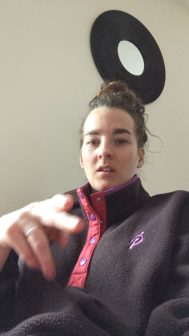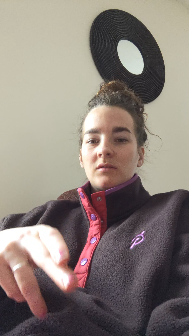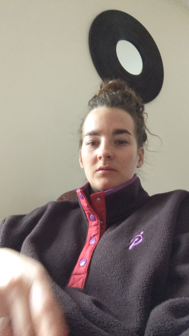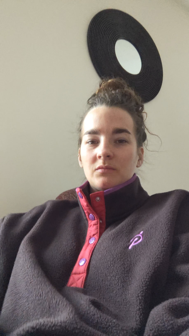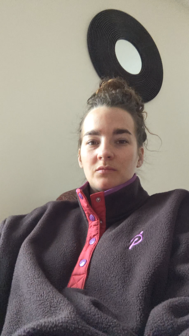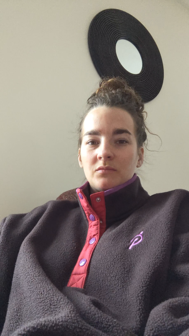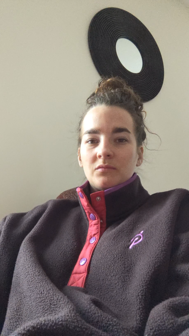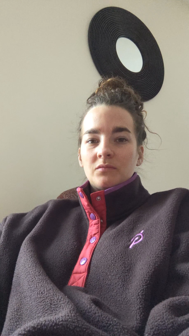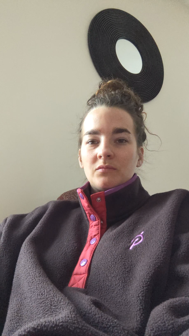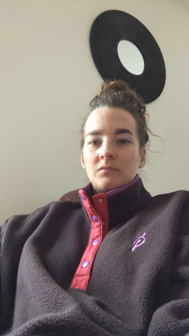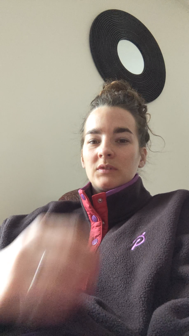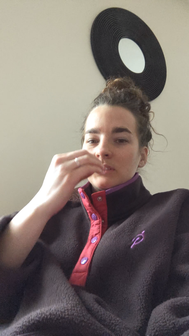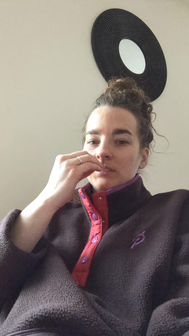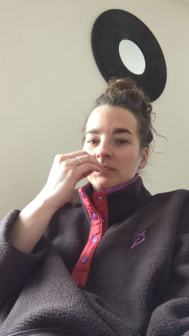eat